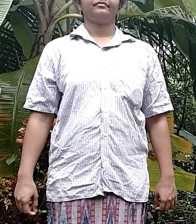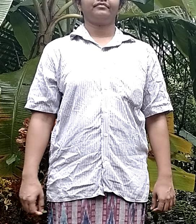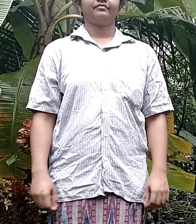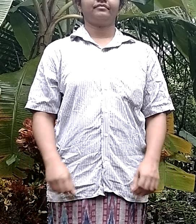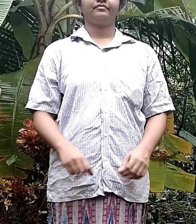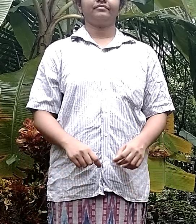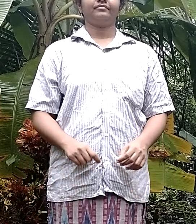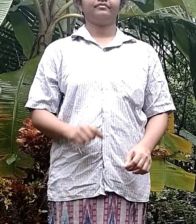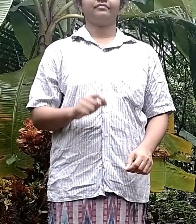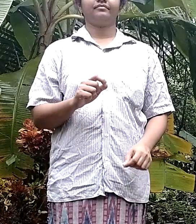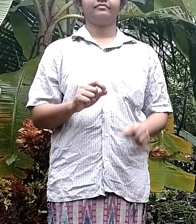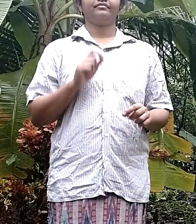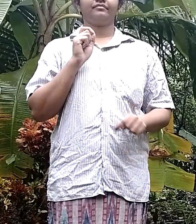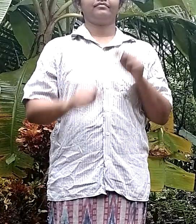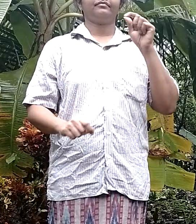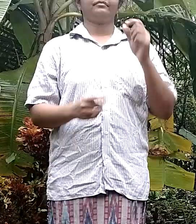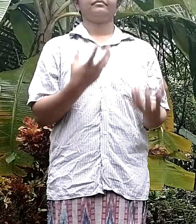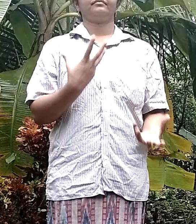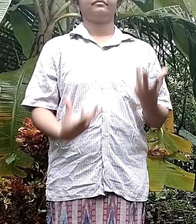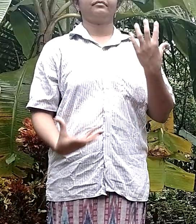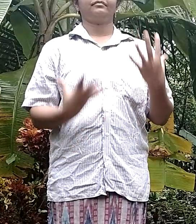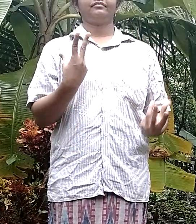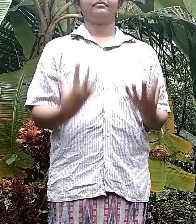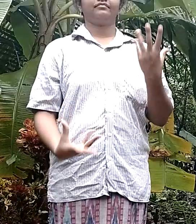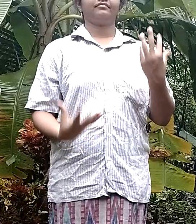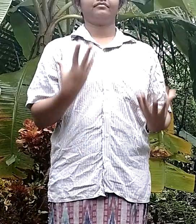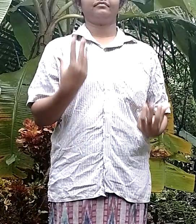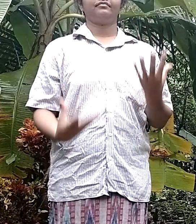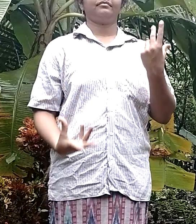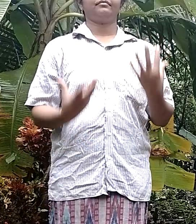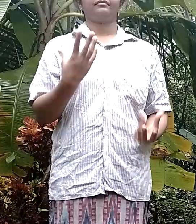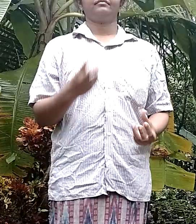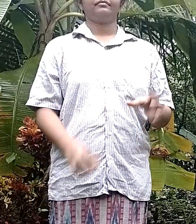Fire